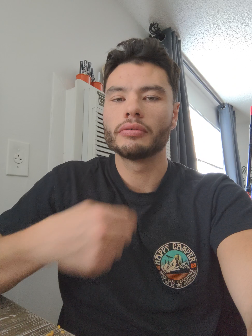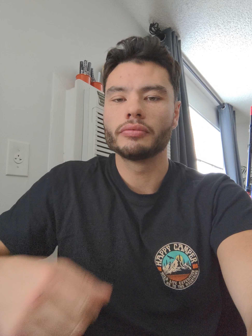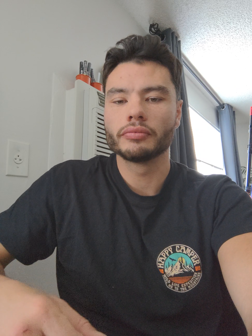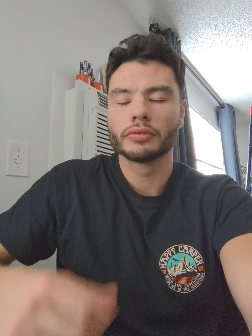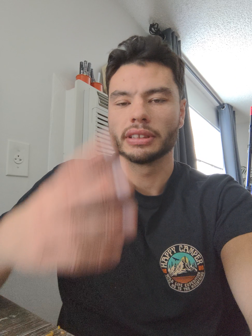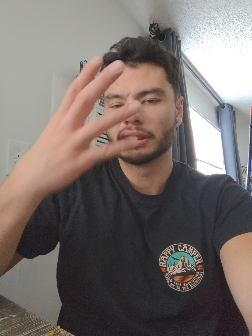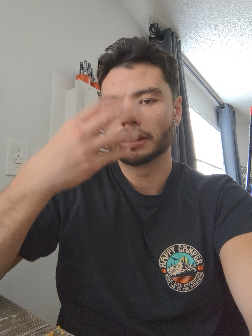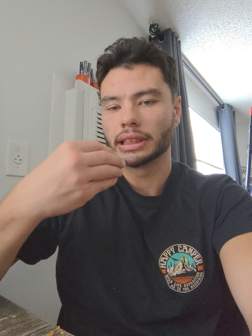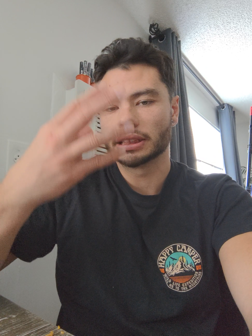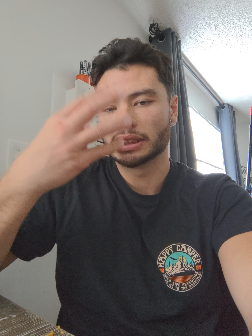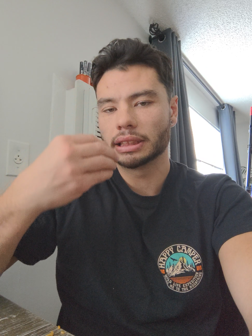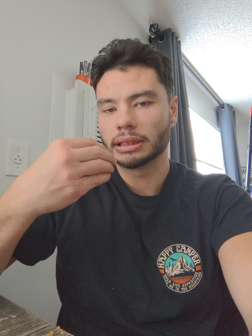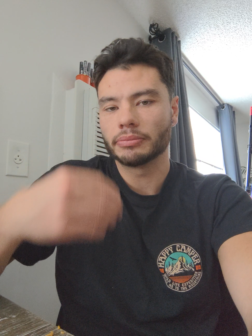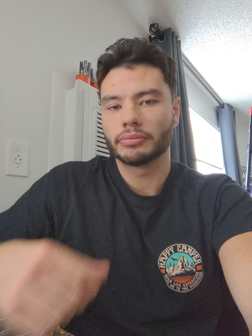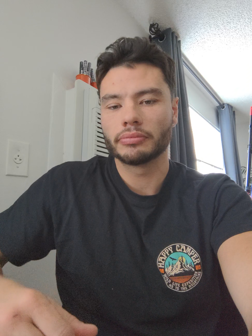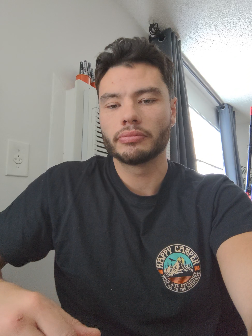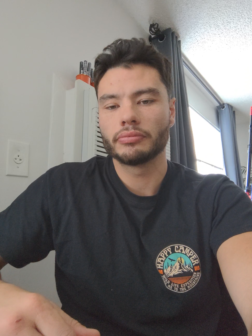sleepy